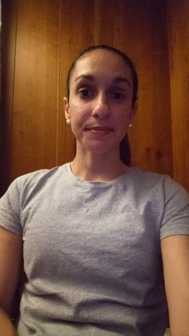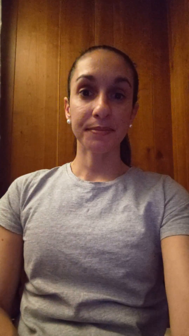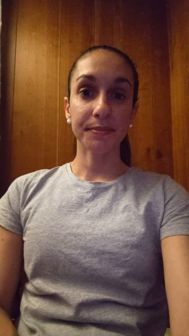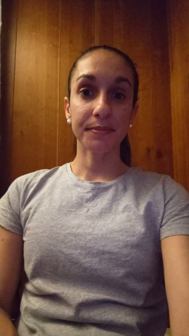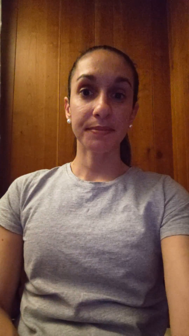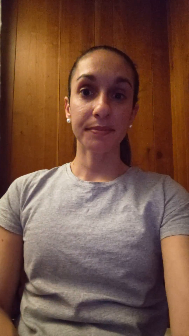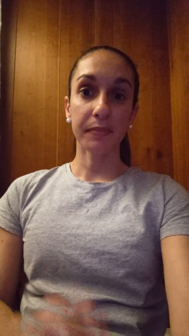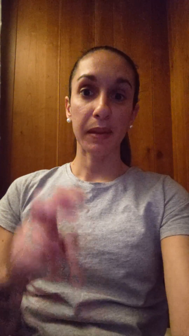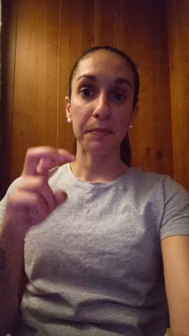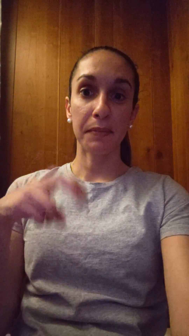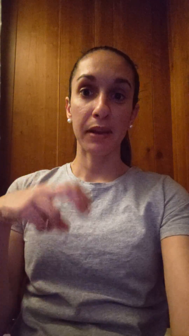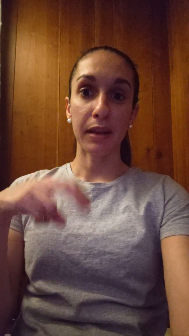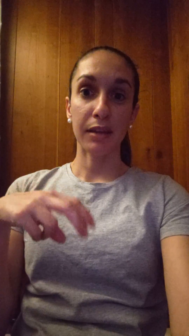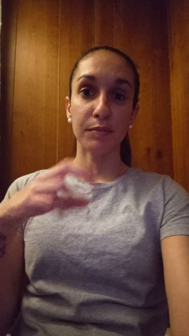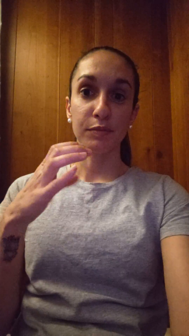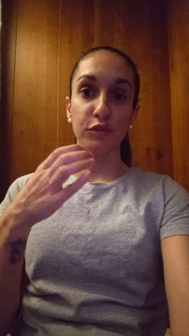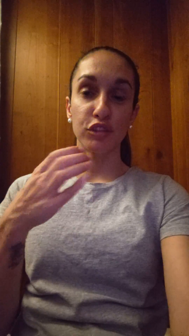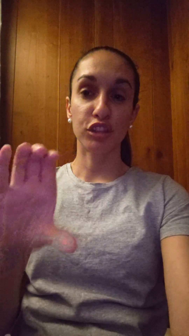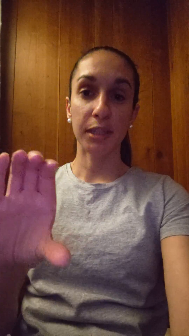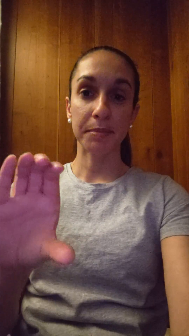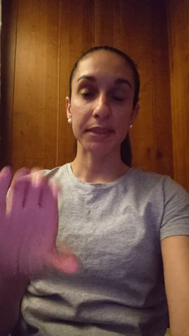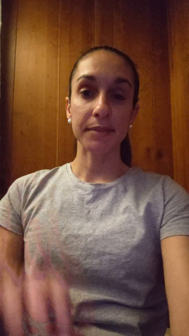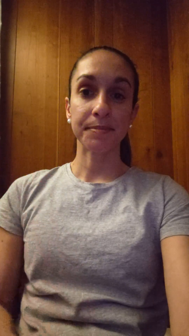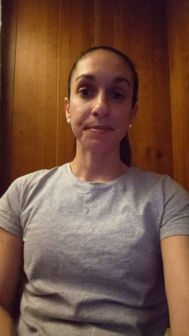potato chip